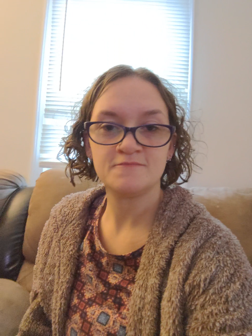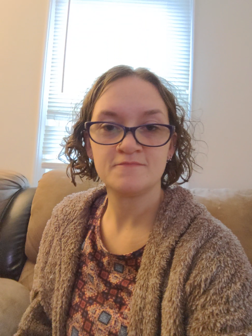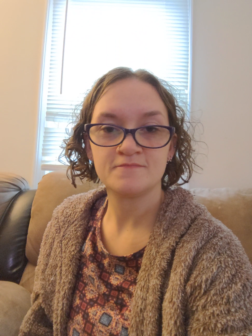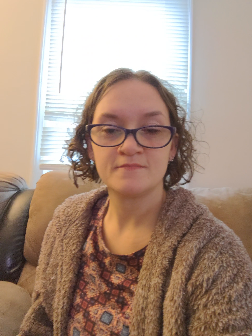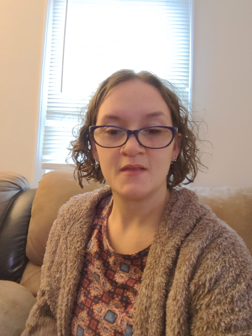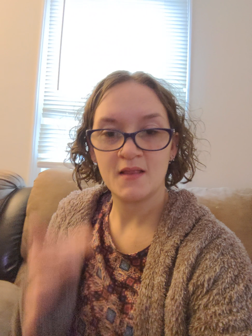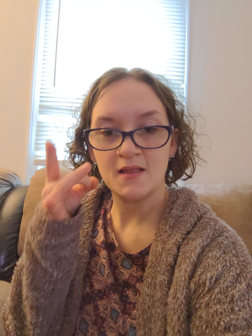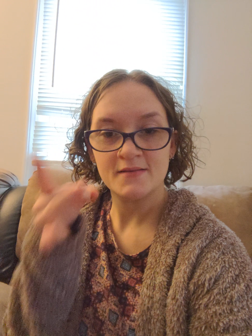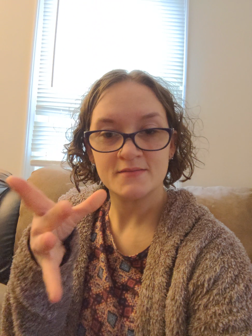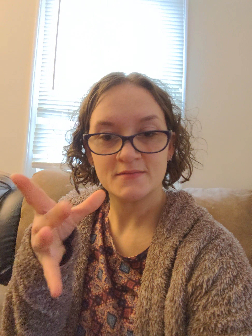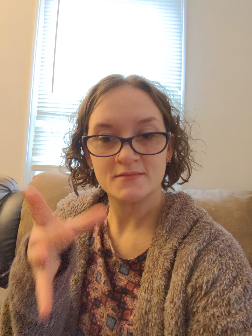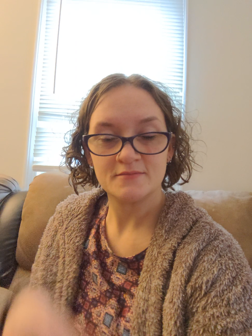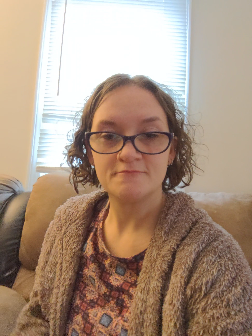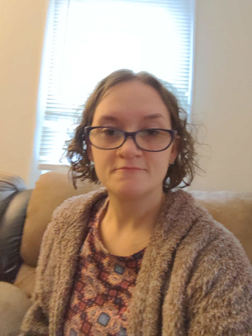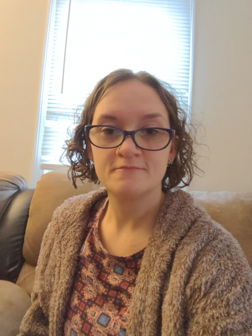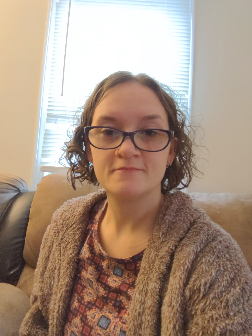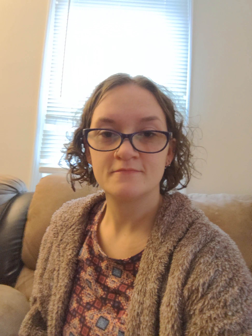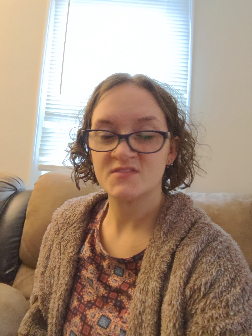hate